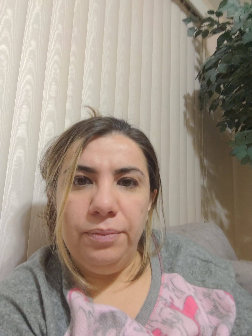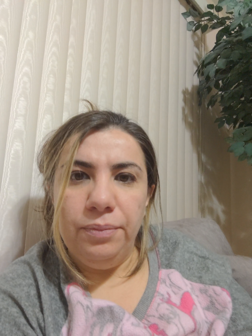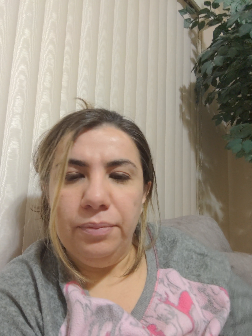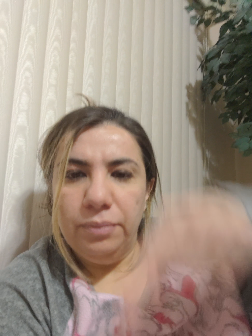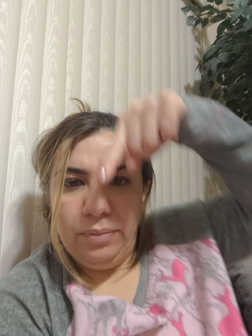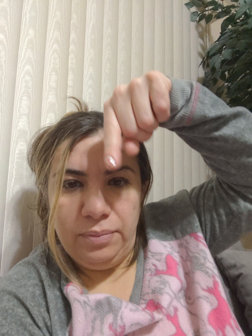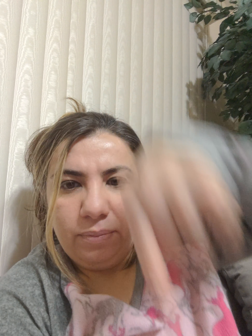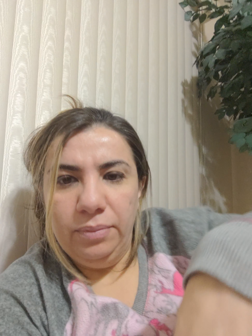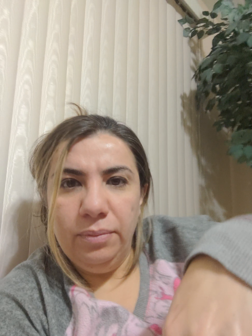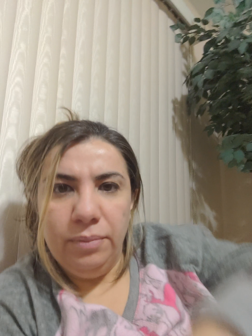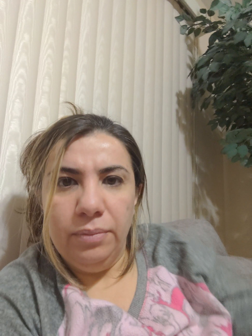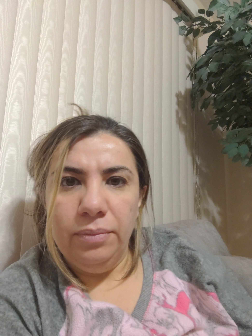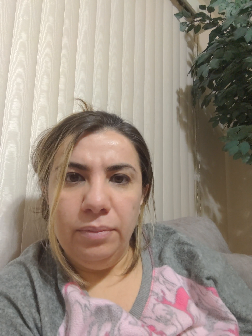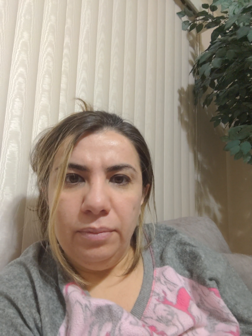down